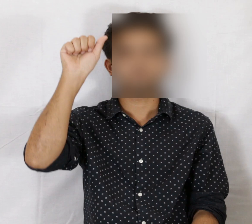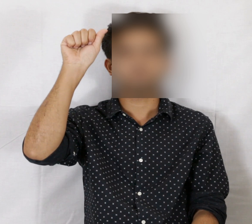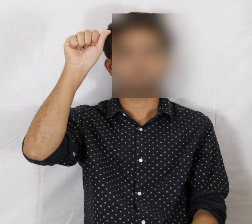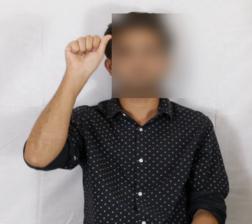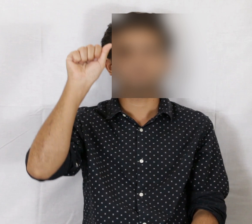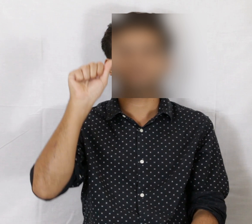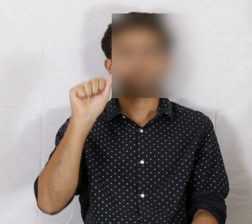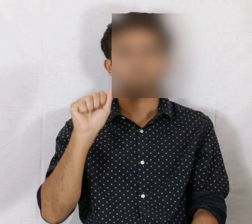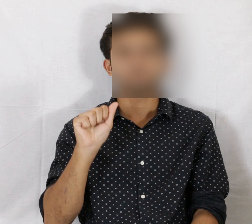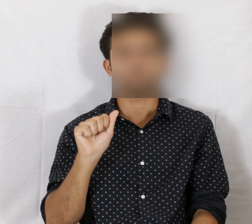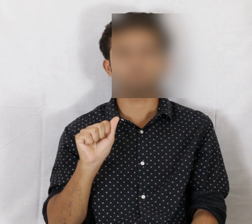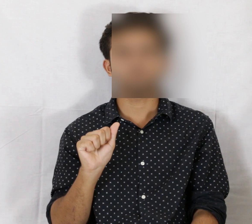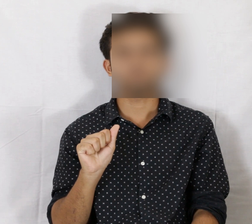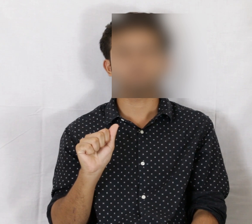آ